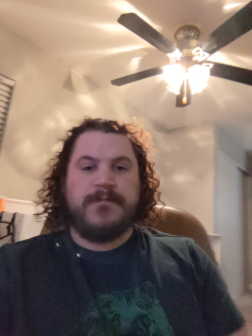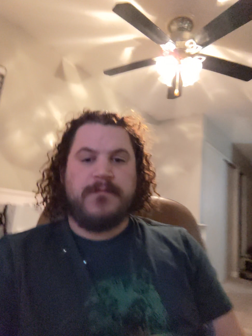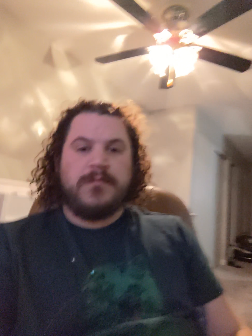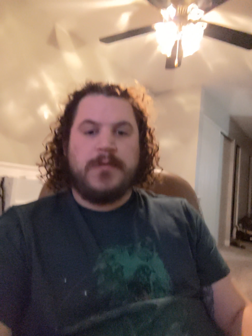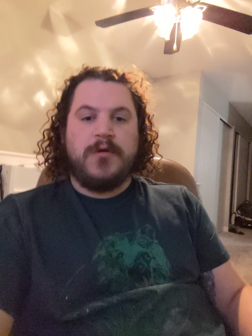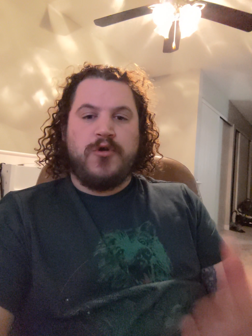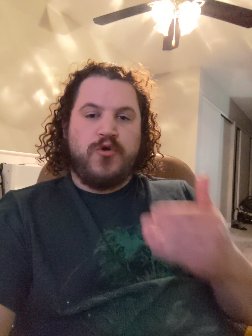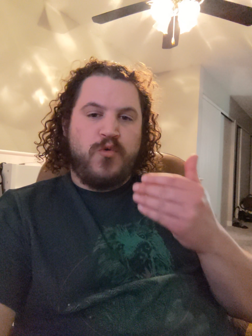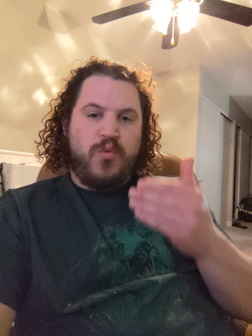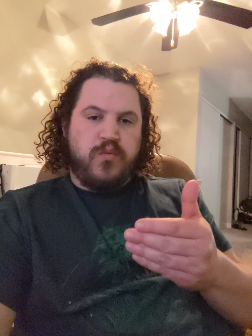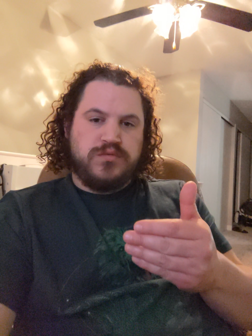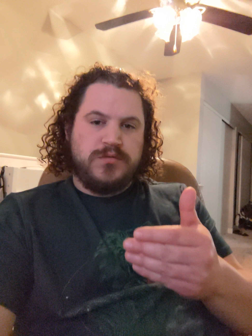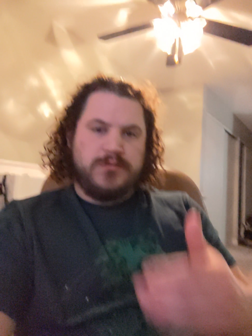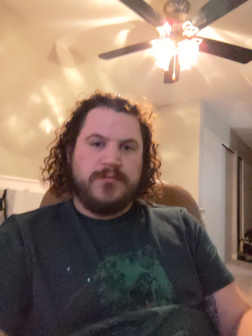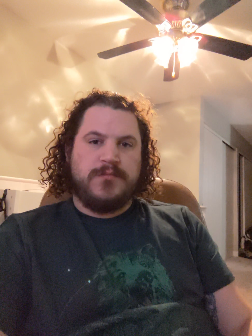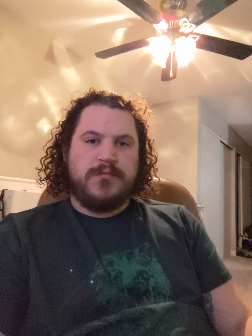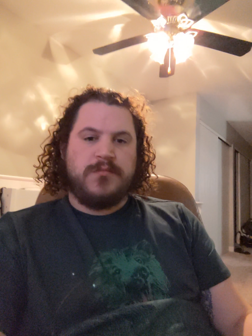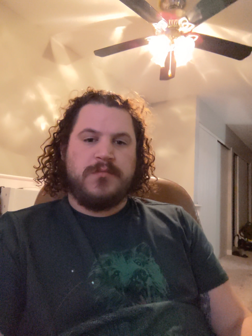close